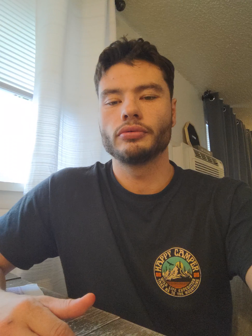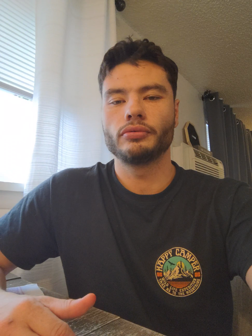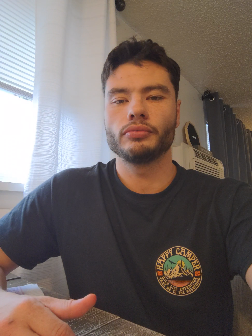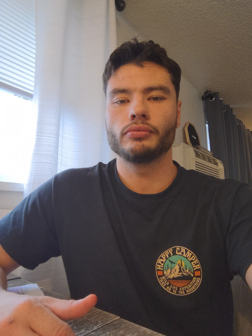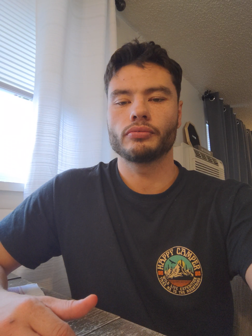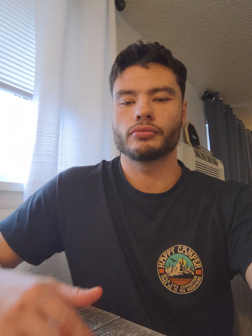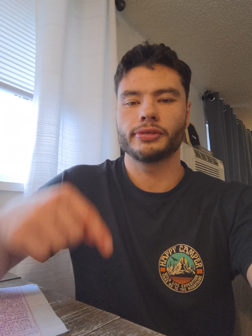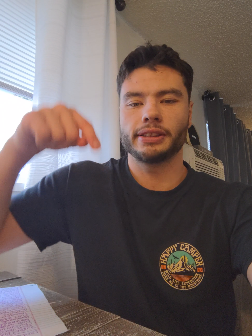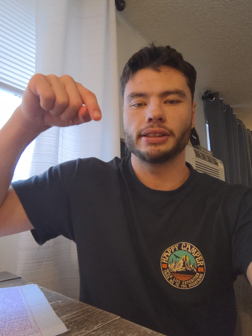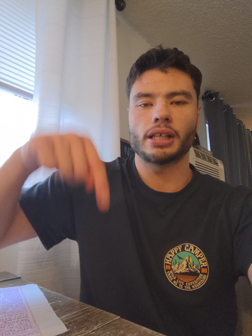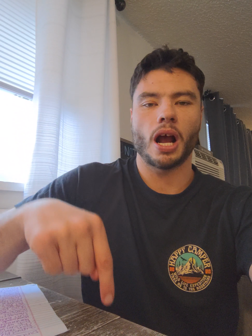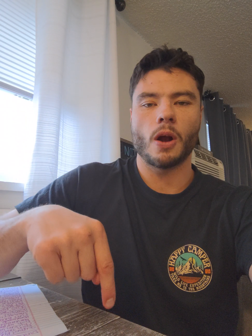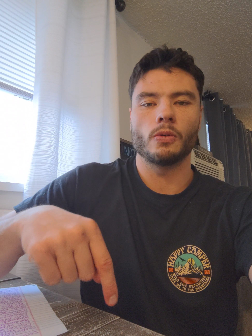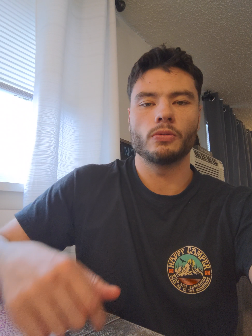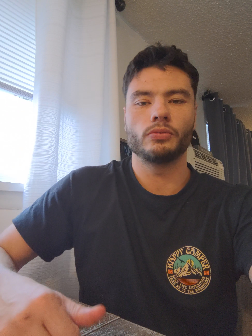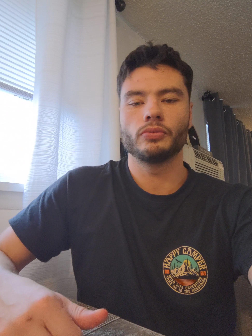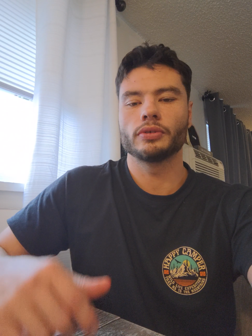down